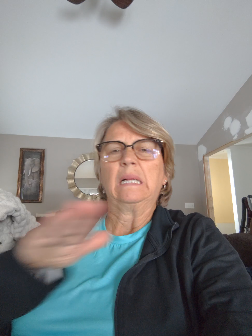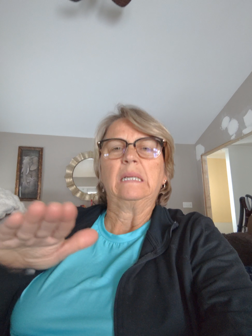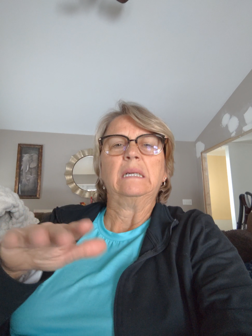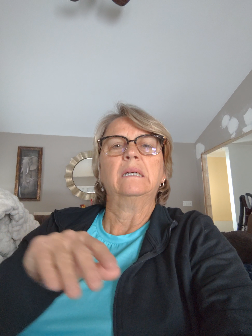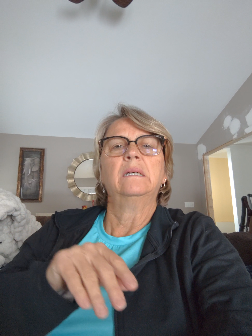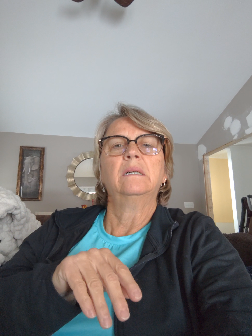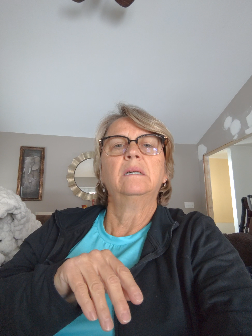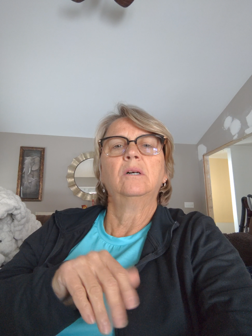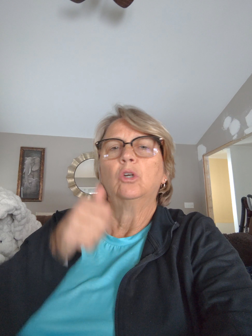clean